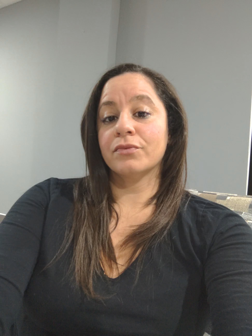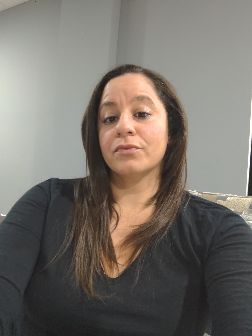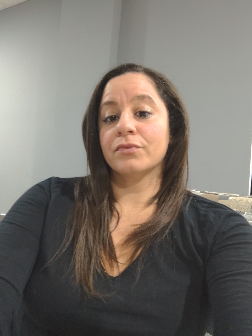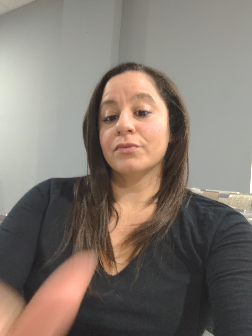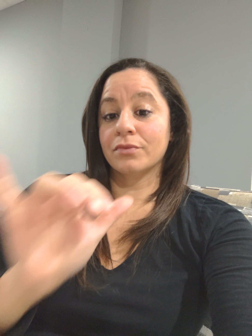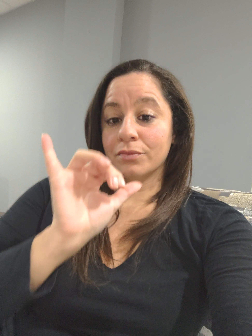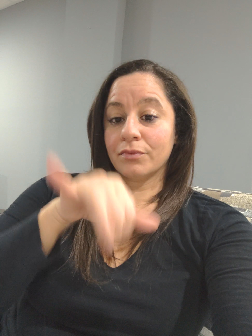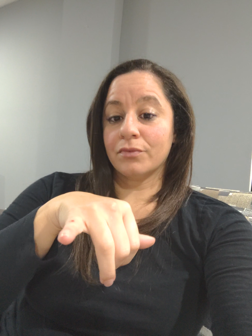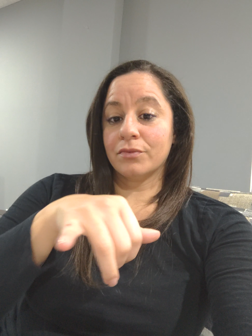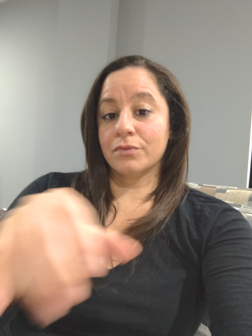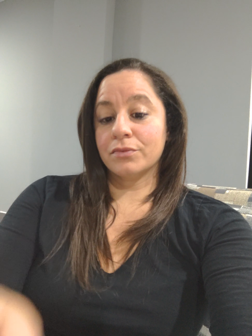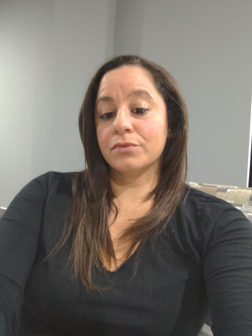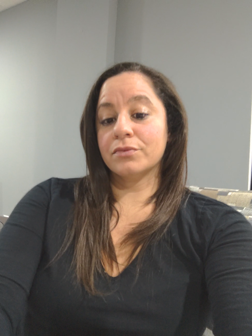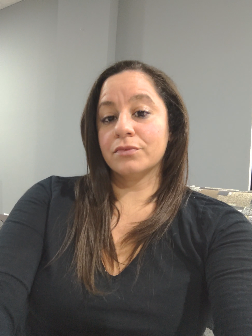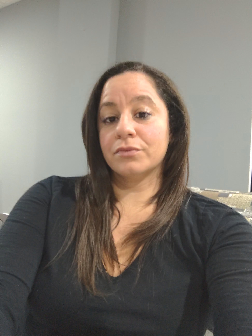that